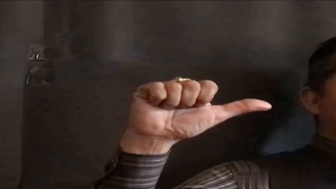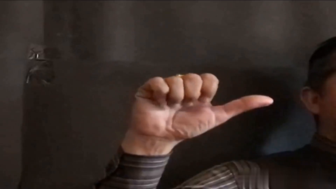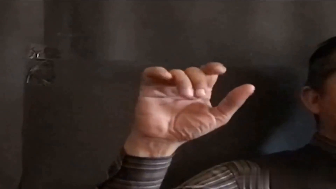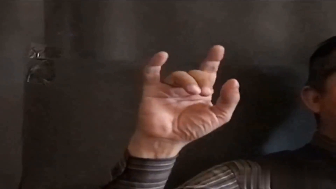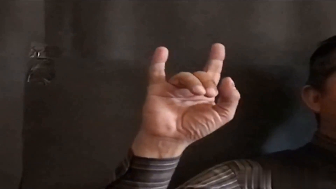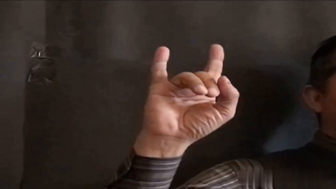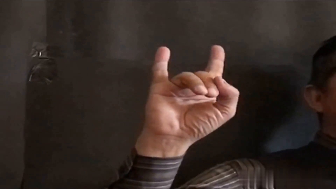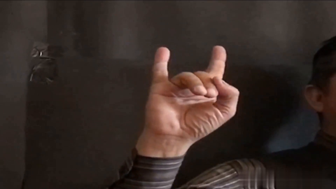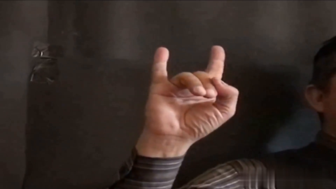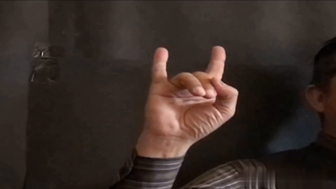झ